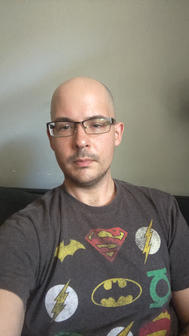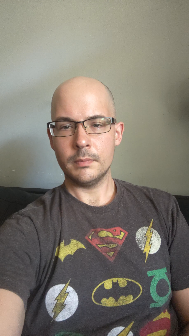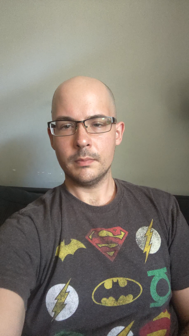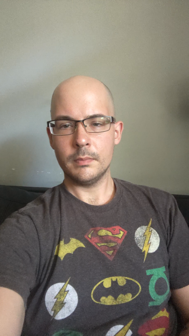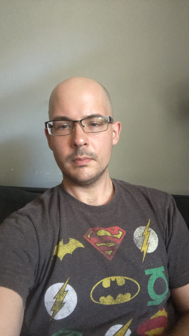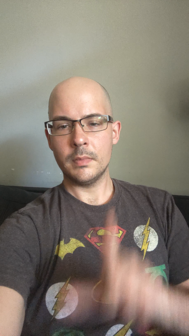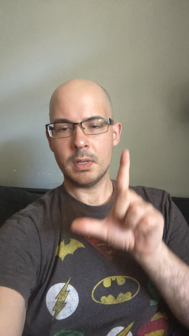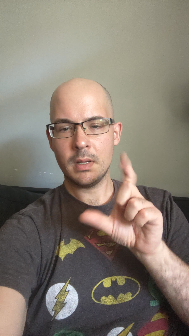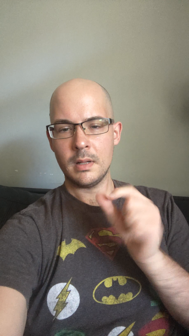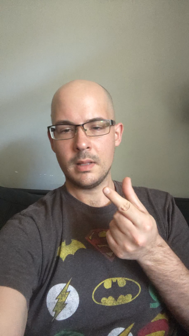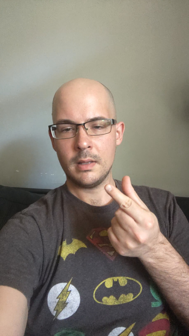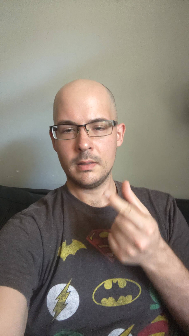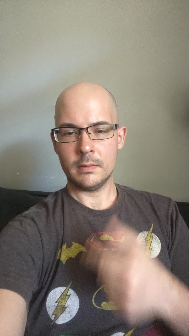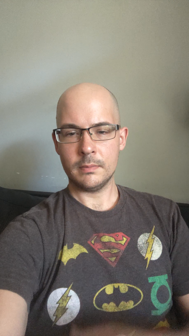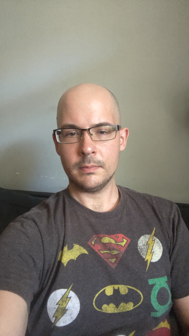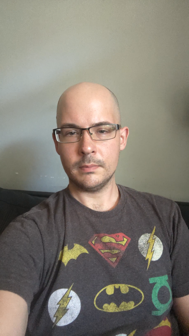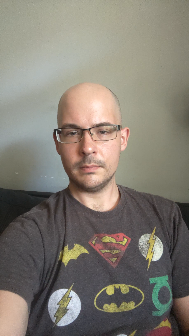leg